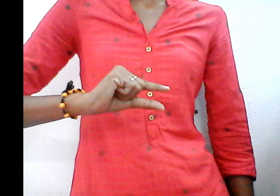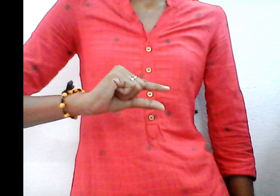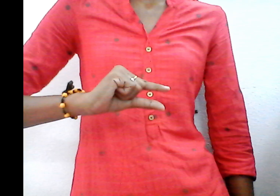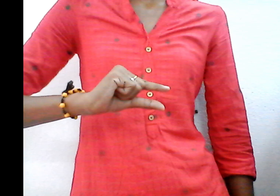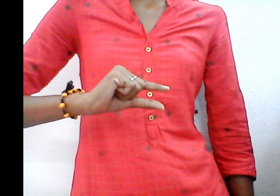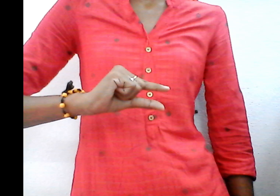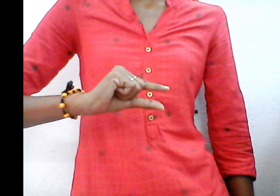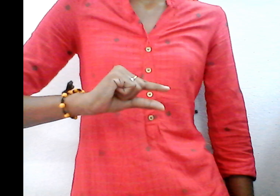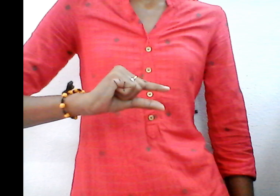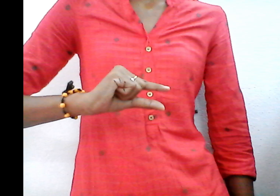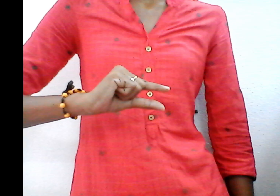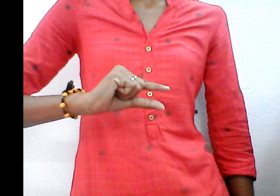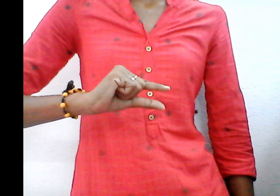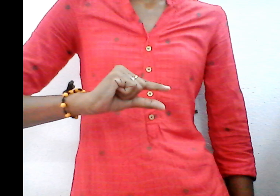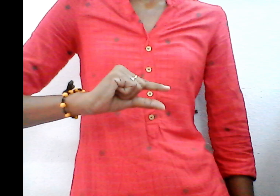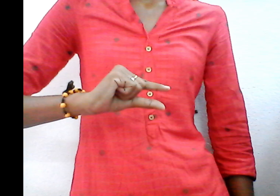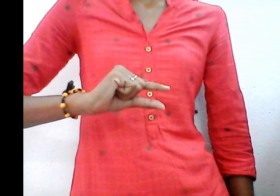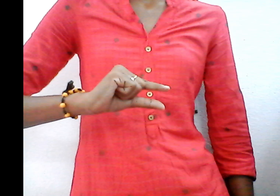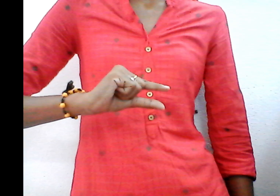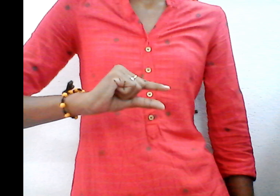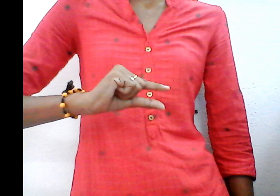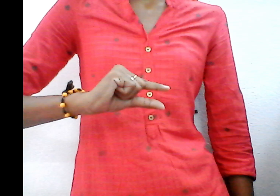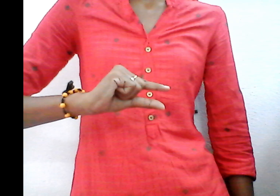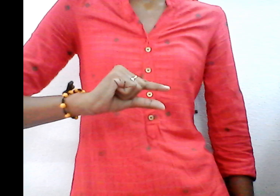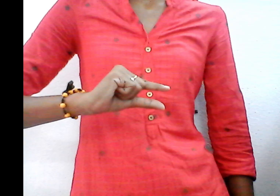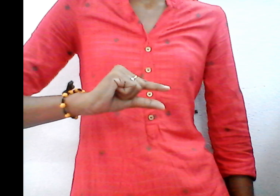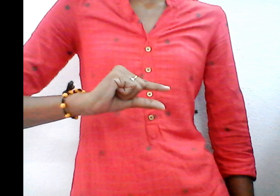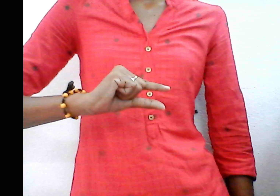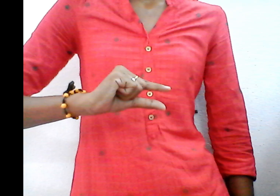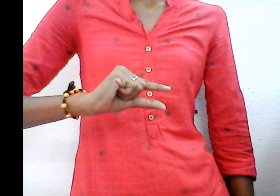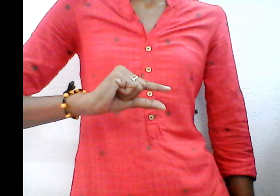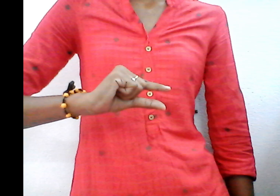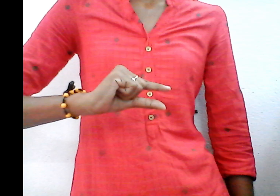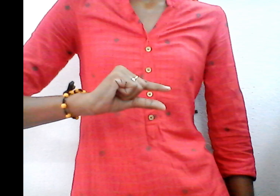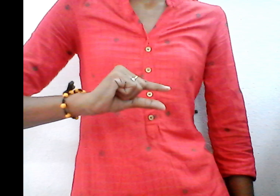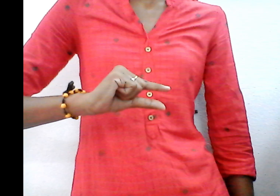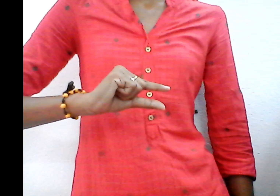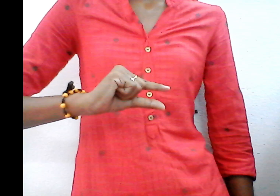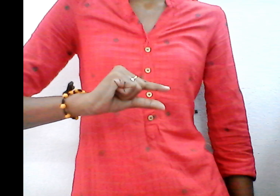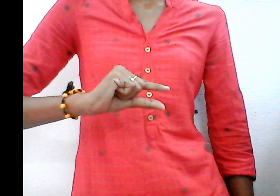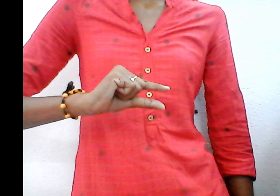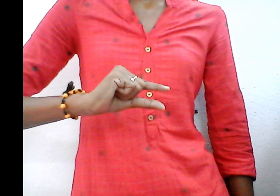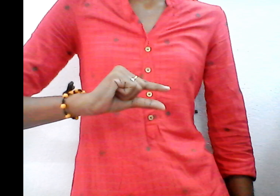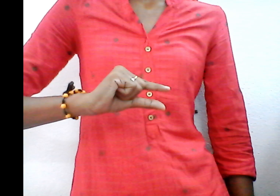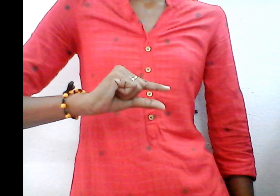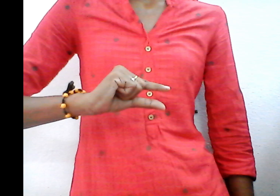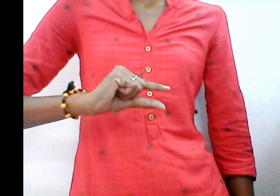ഉ